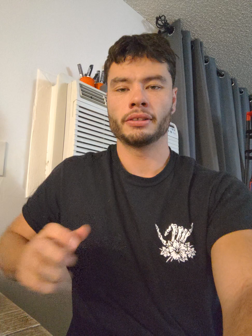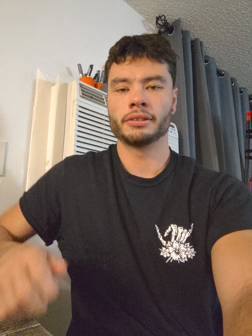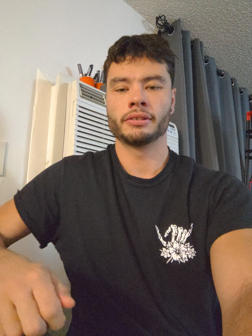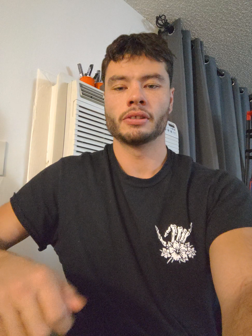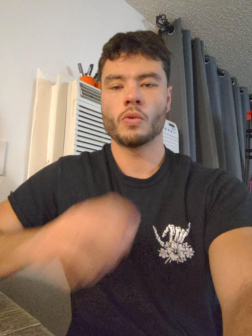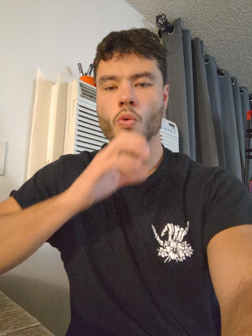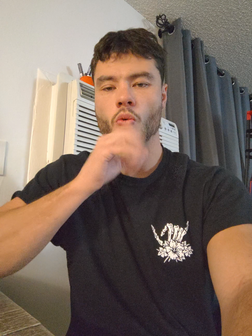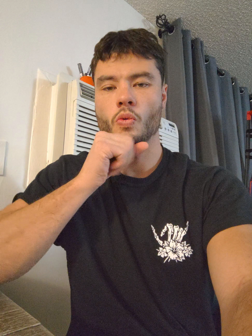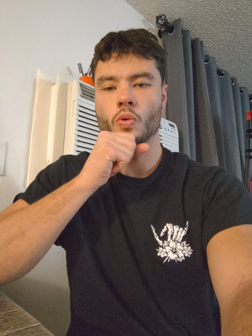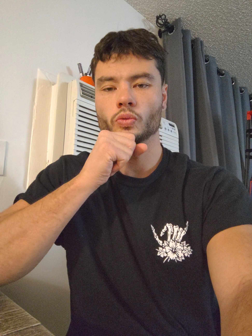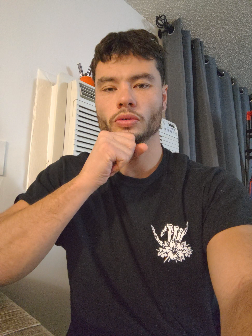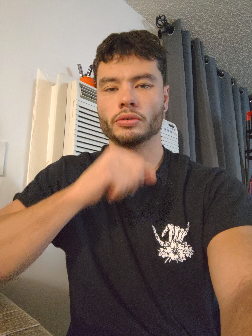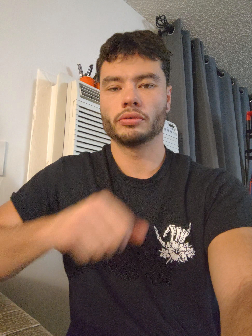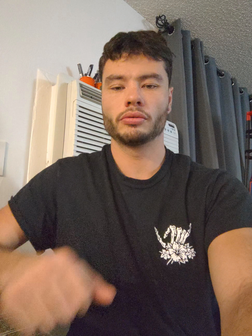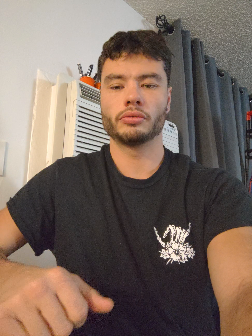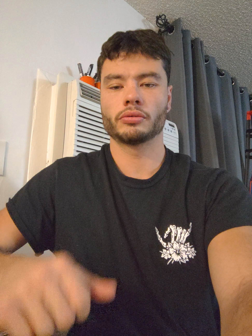orange